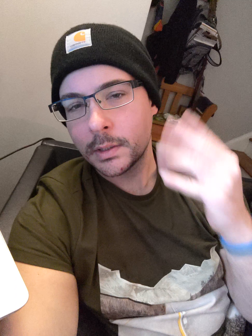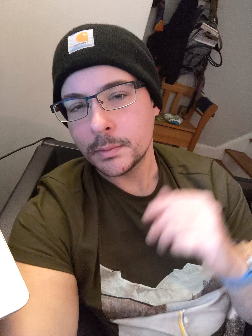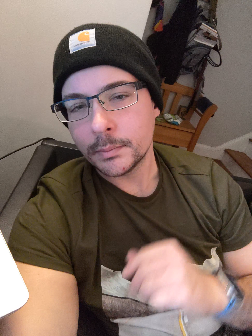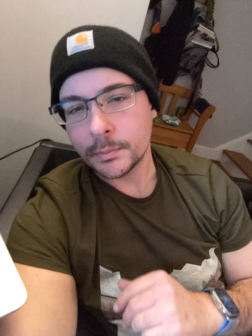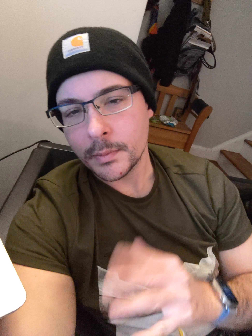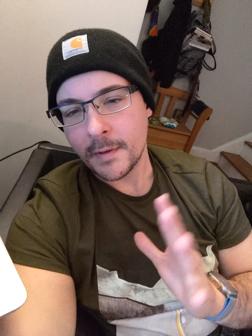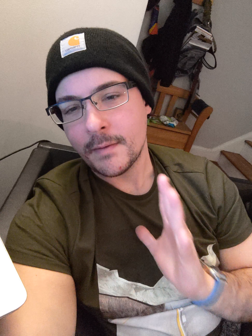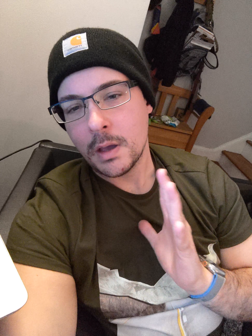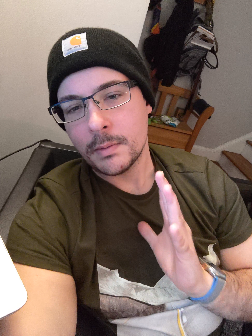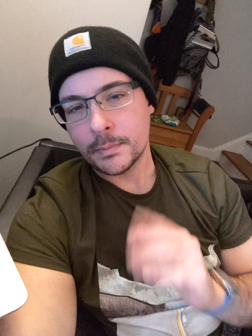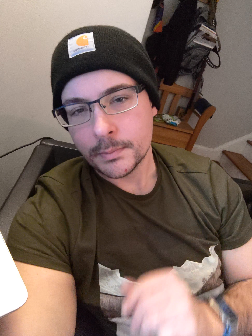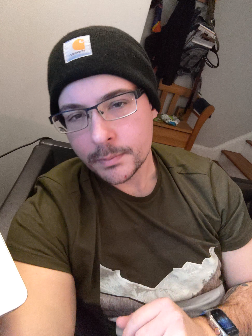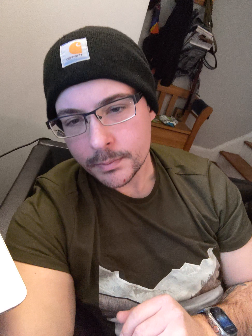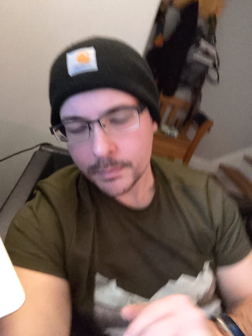fine